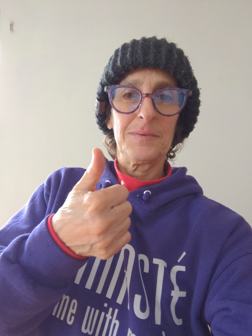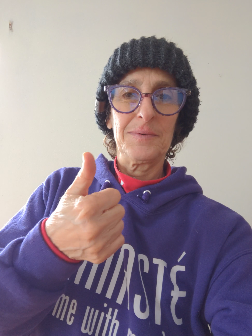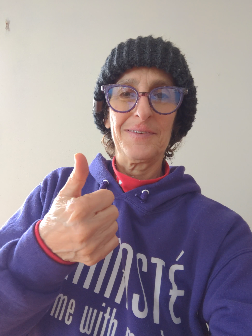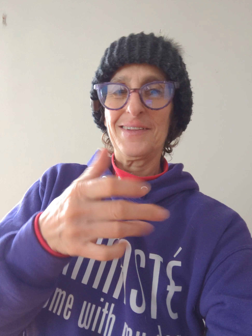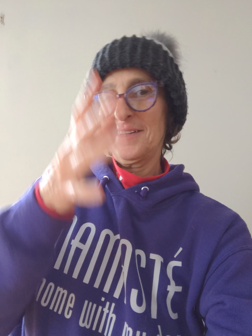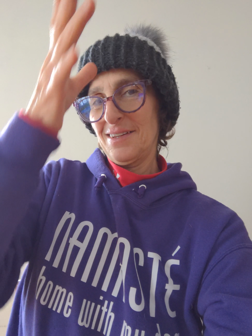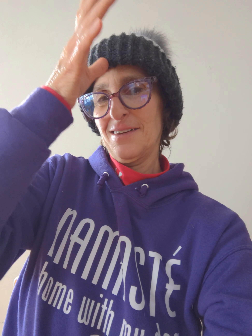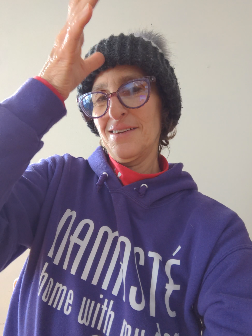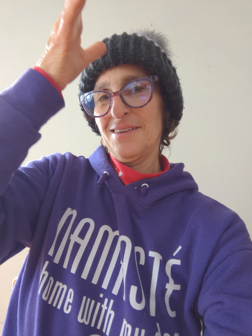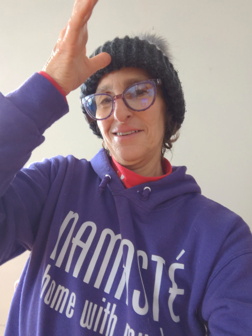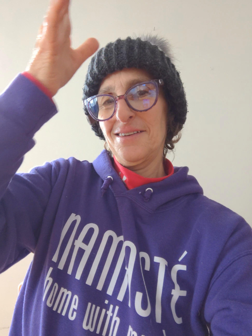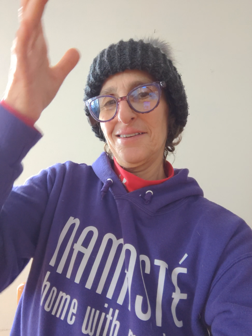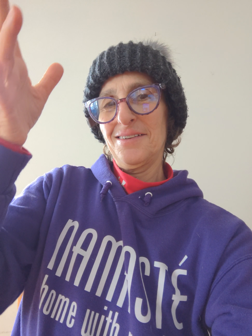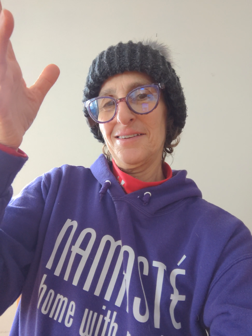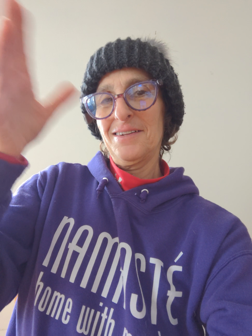dad